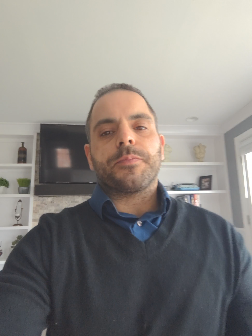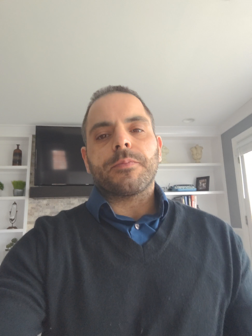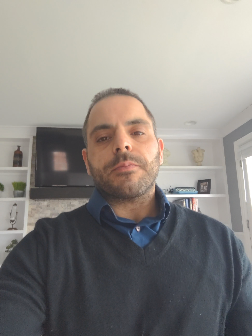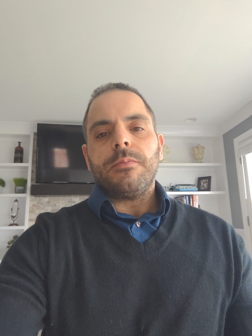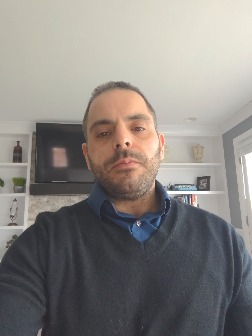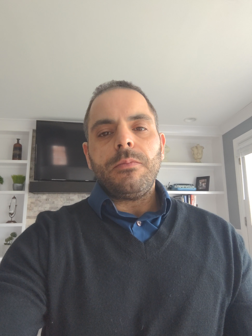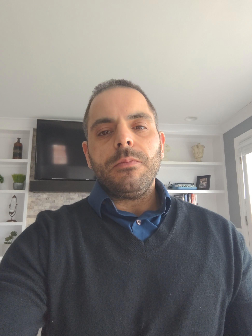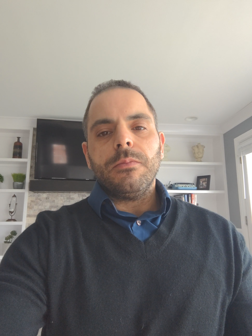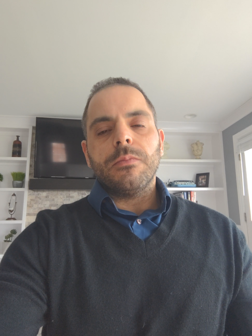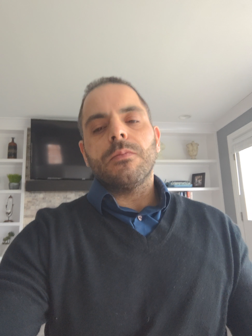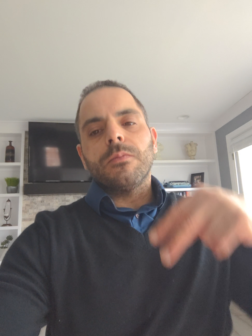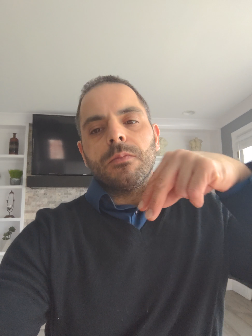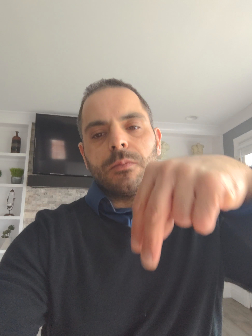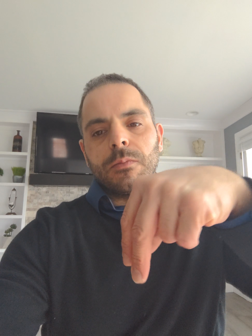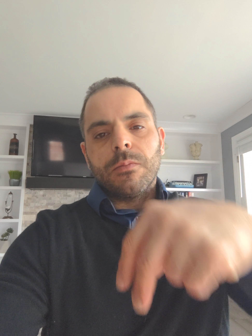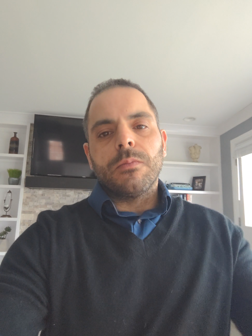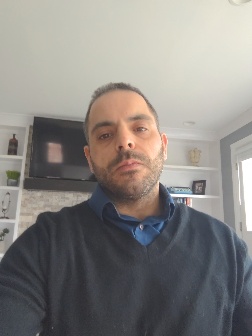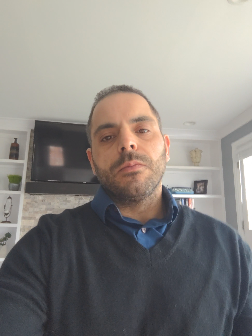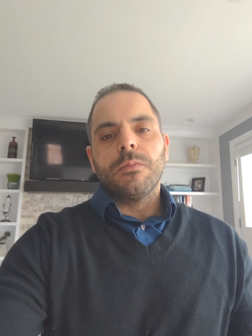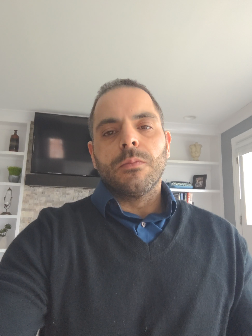ride